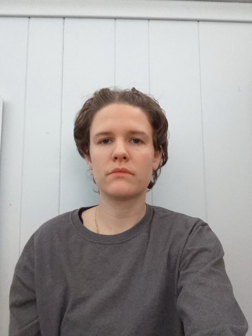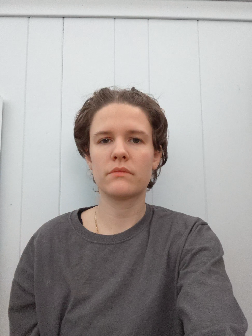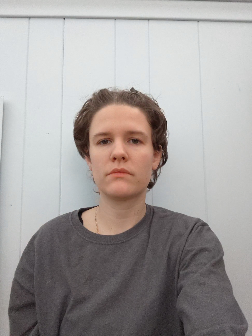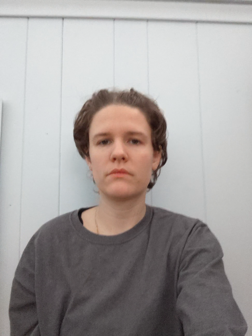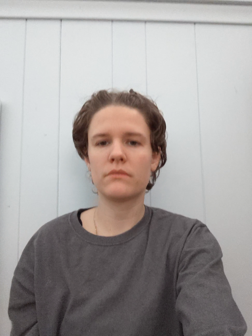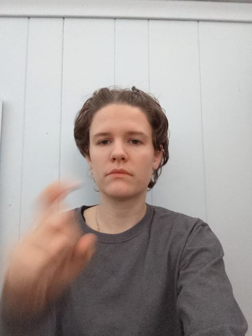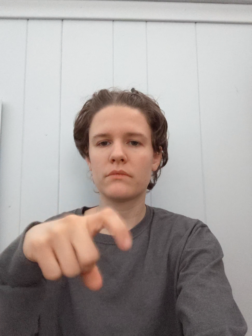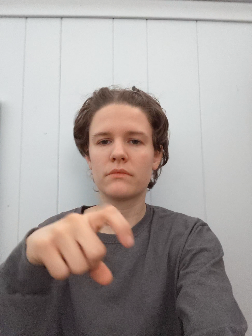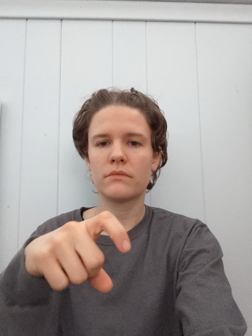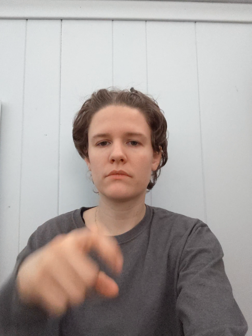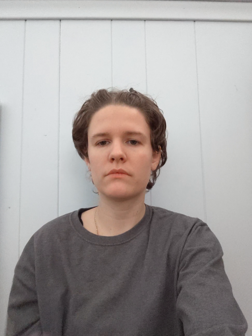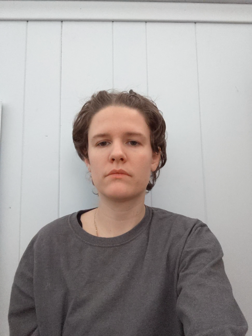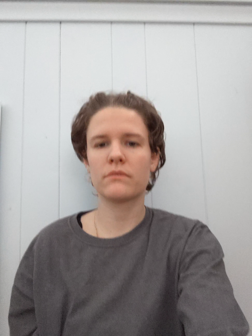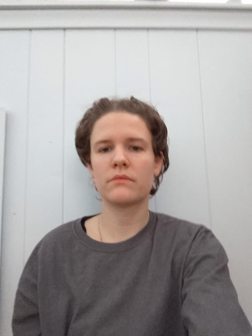time